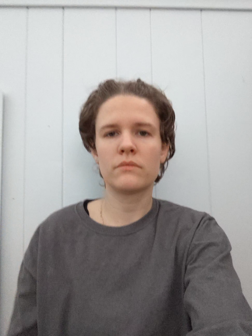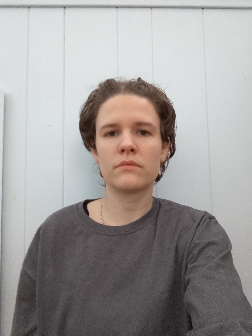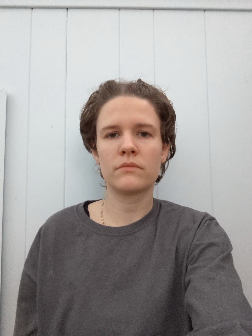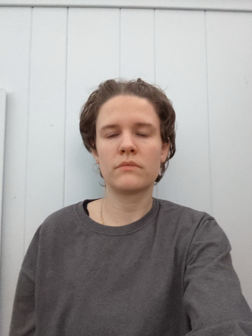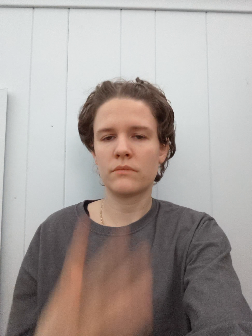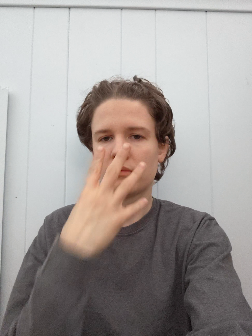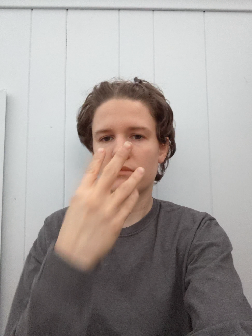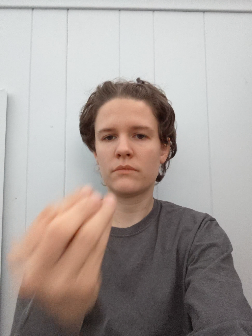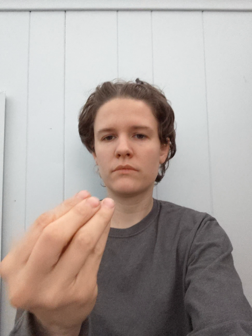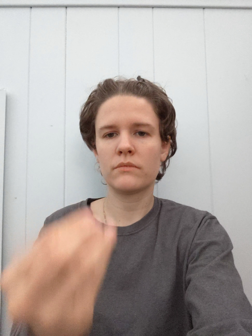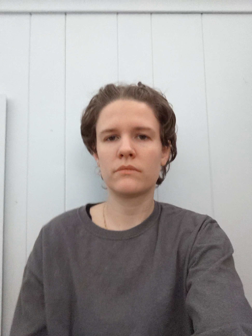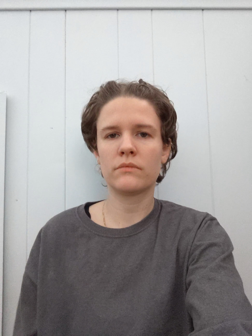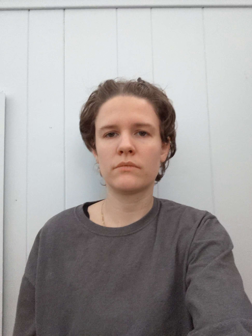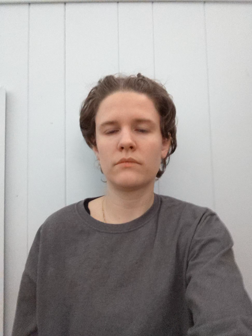wolf